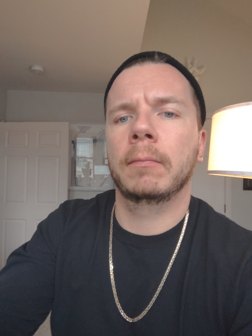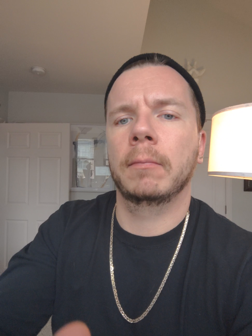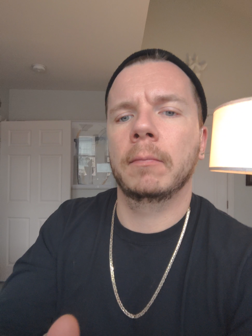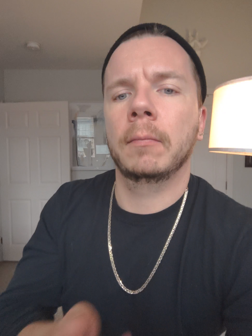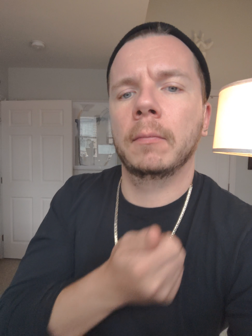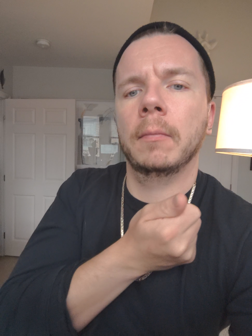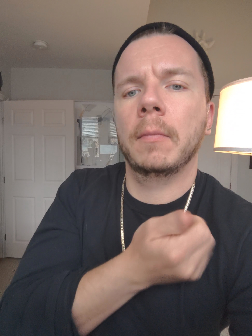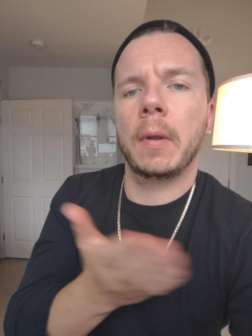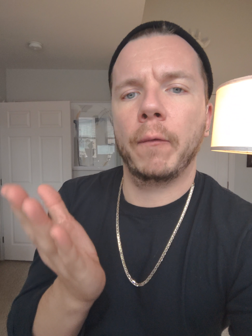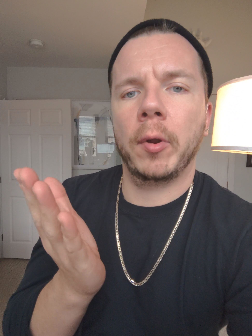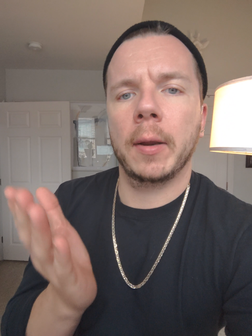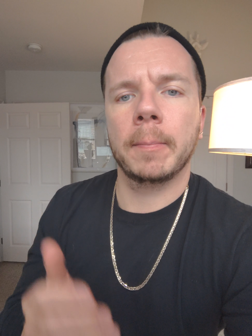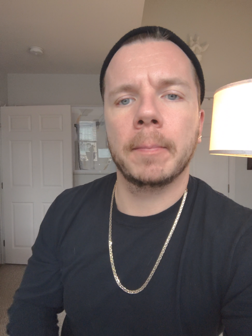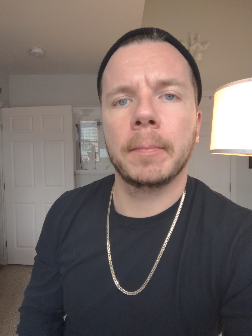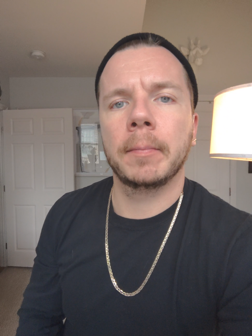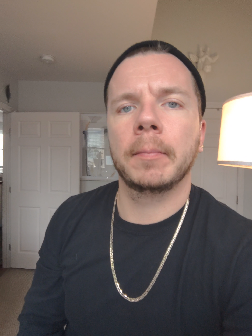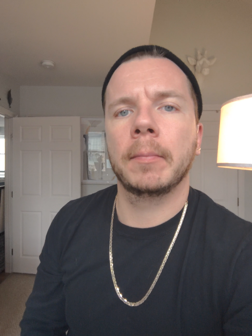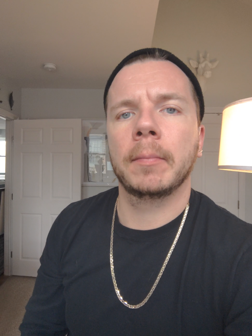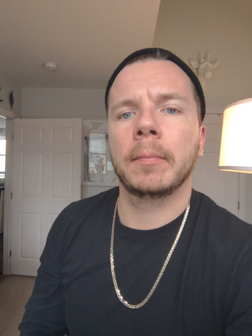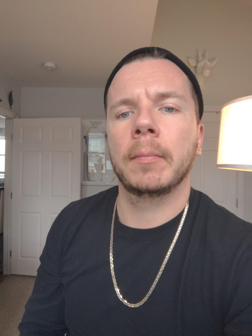every